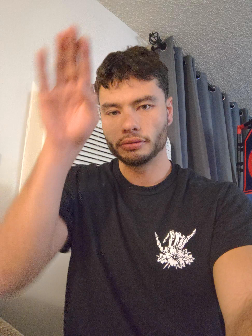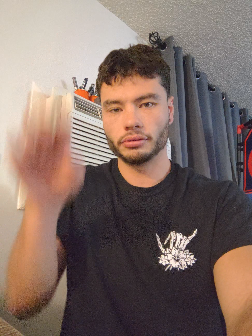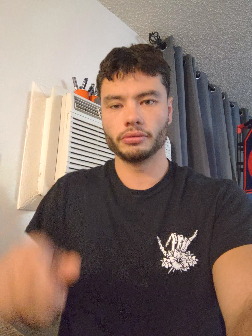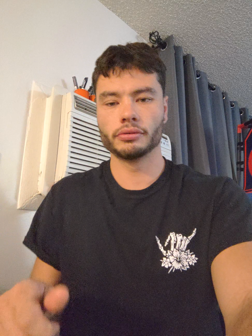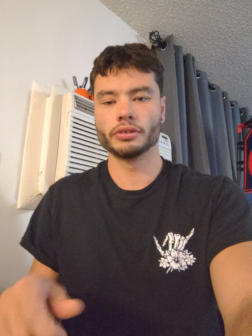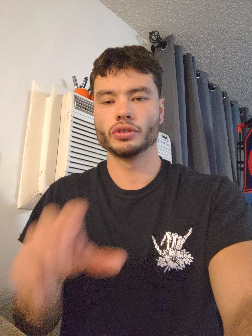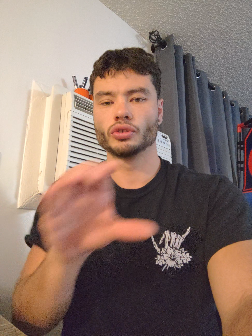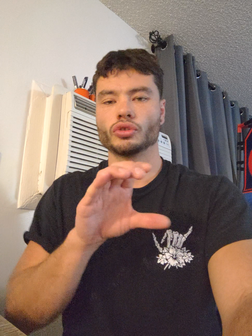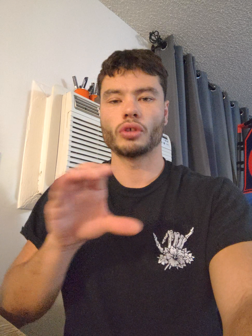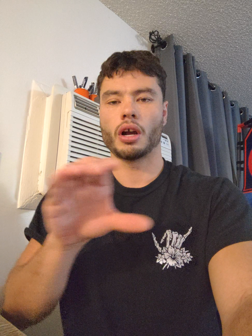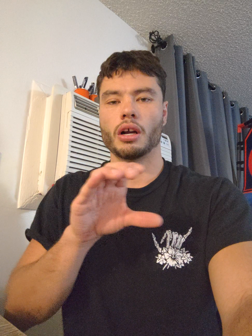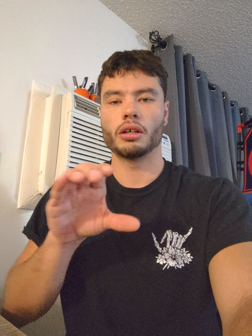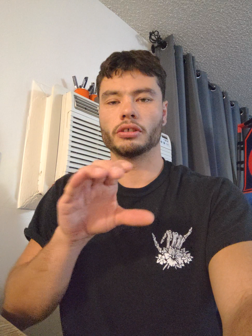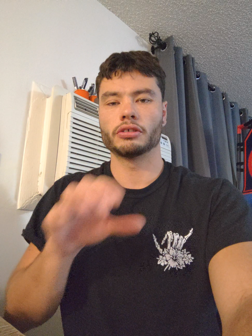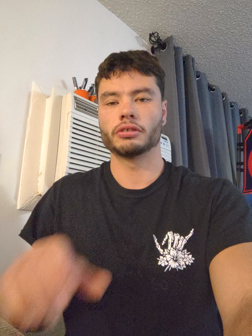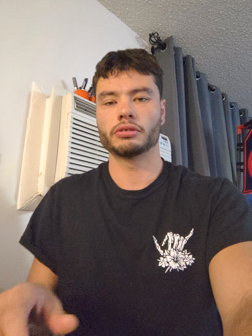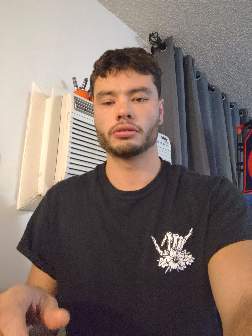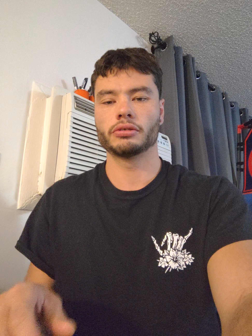chocolate